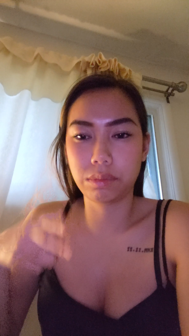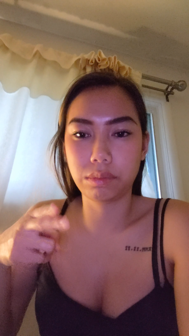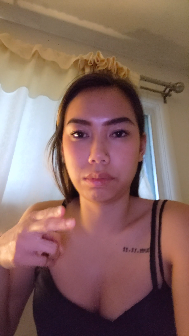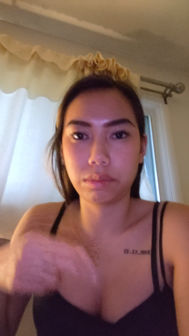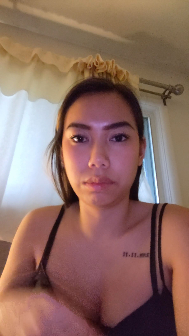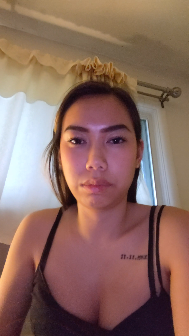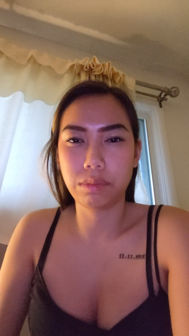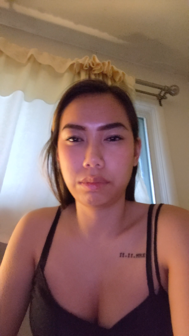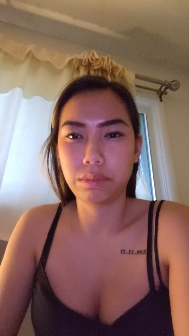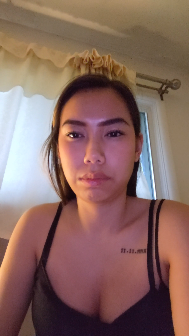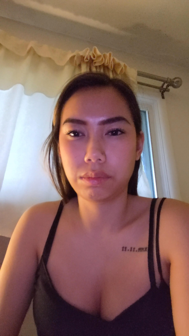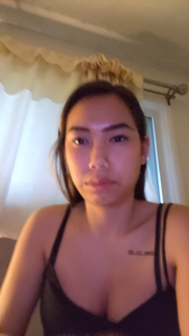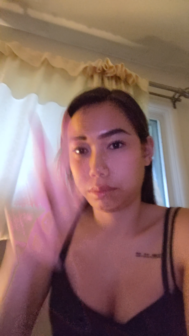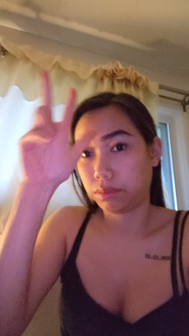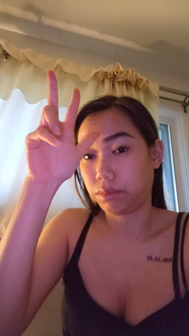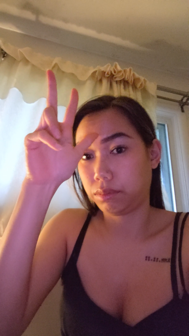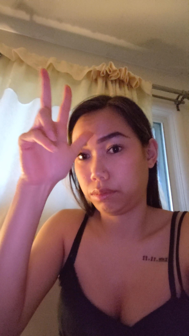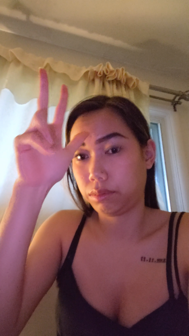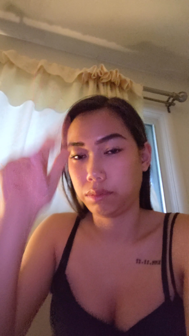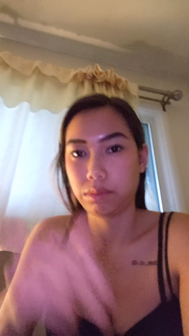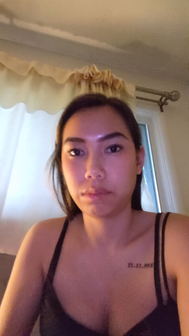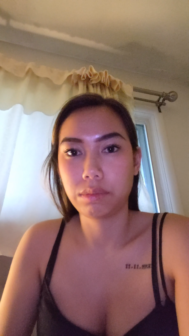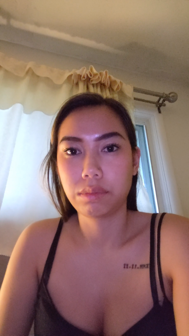rooster